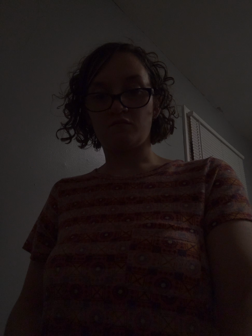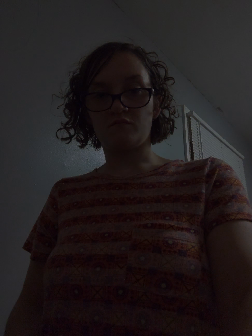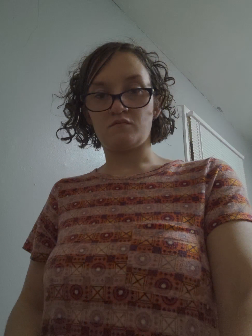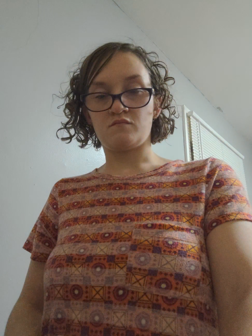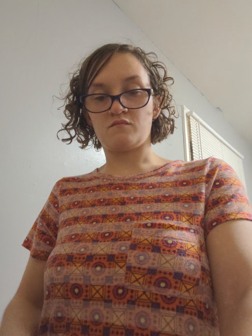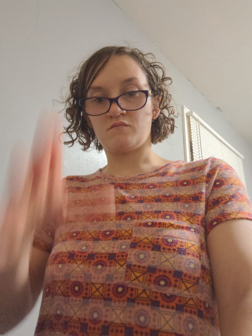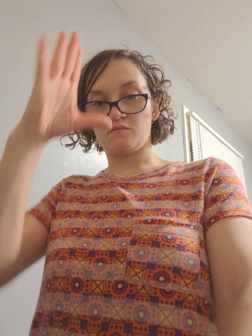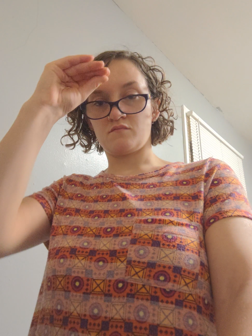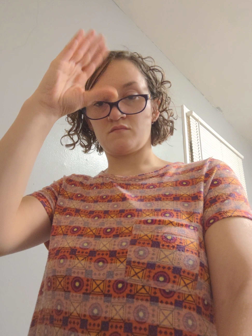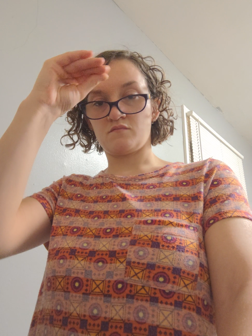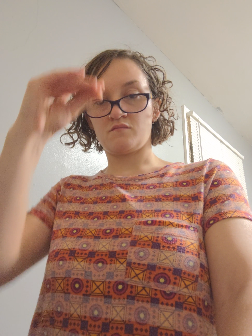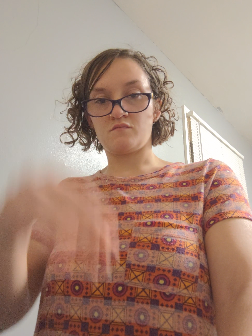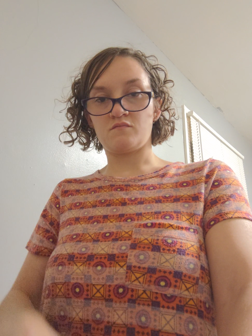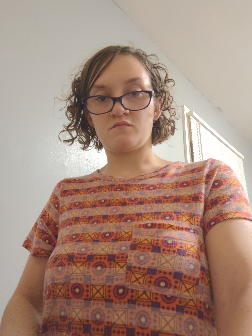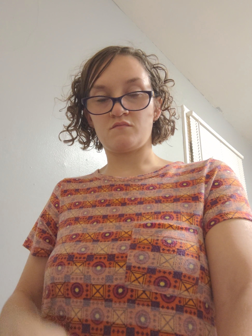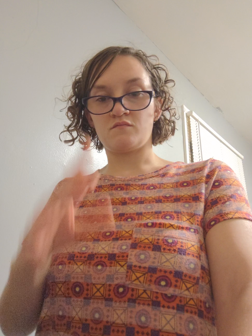boy